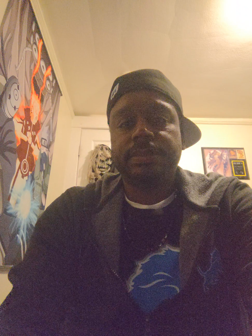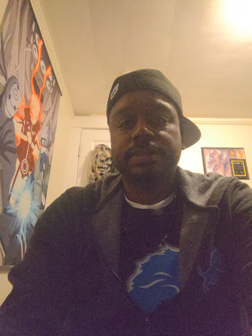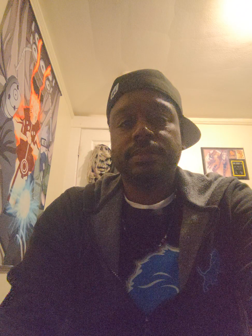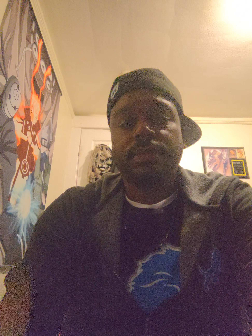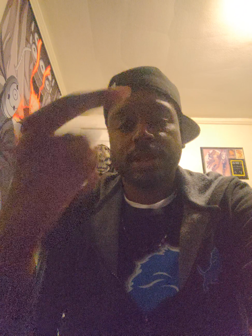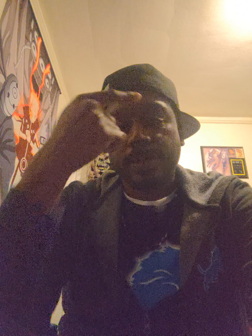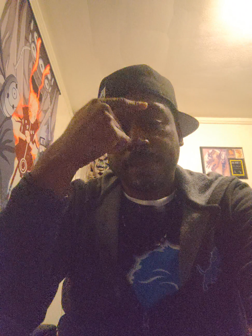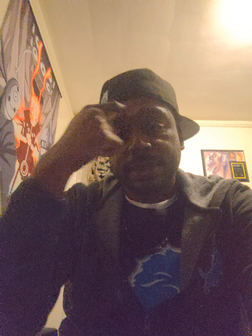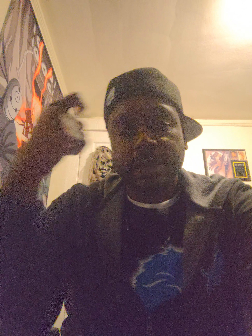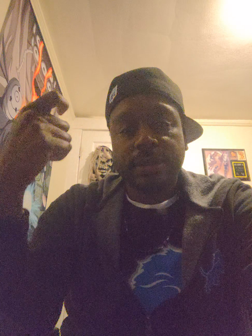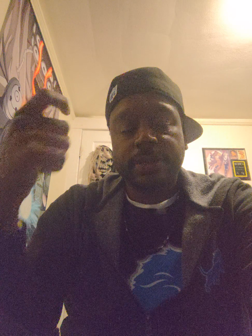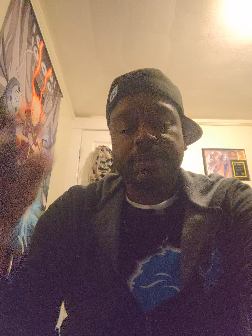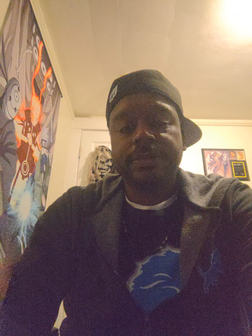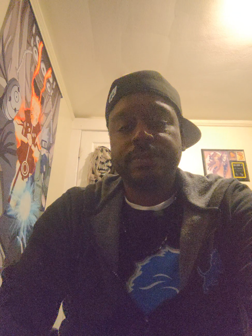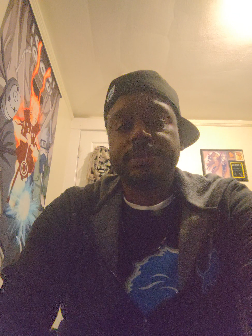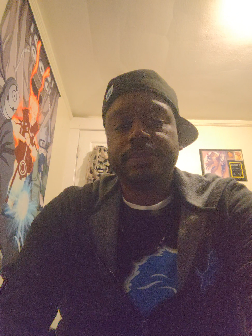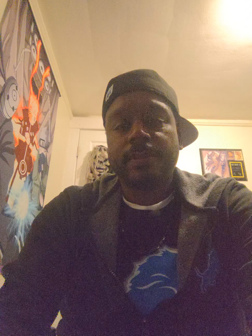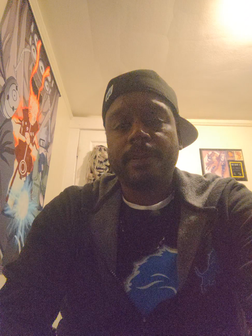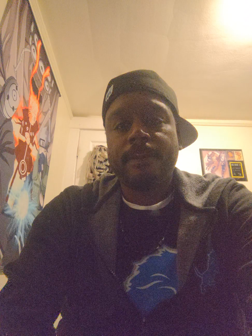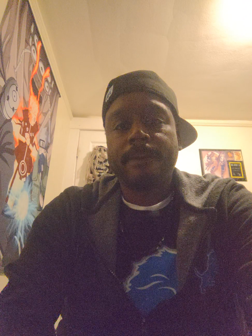because